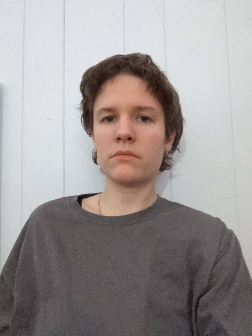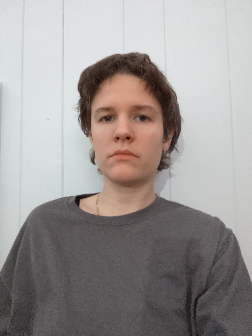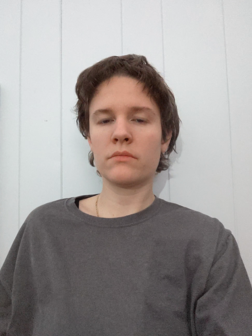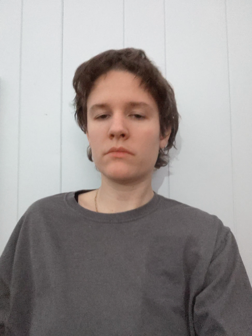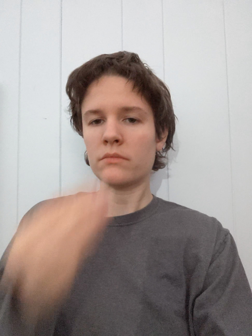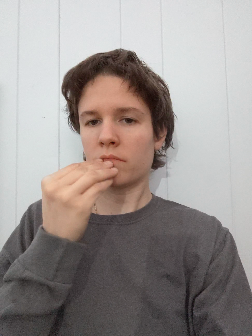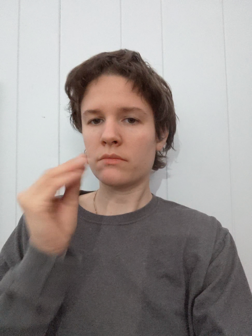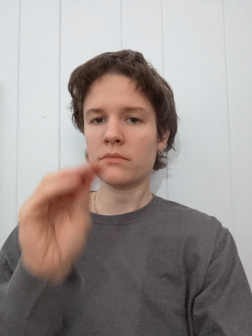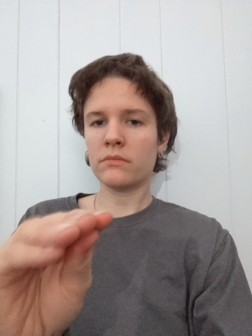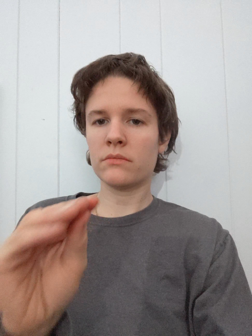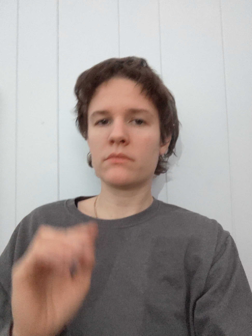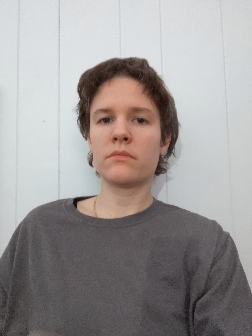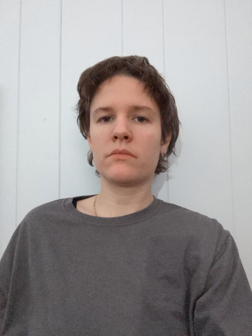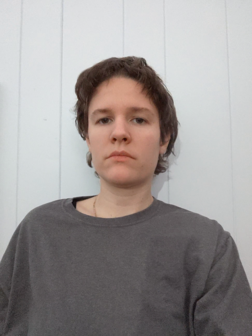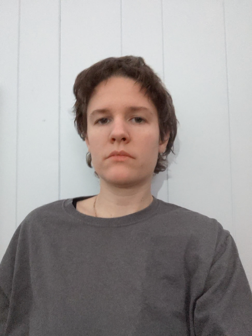kiss